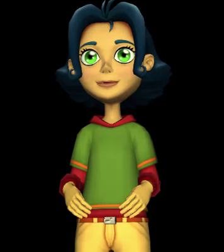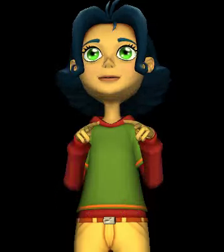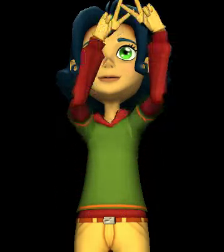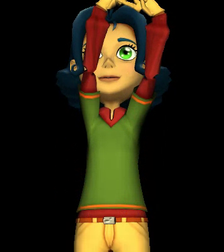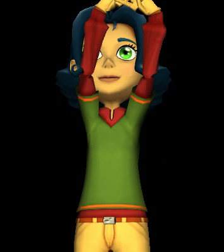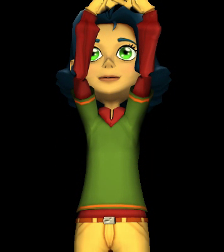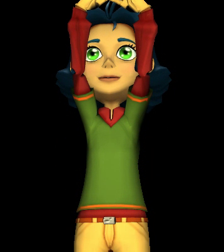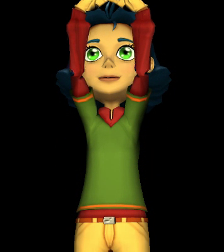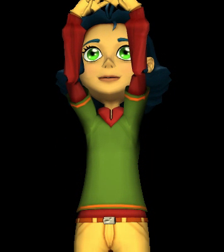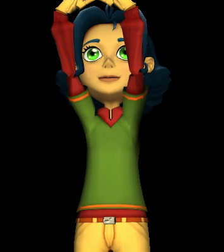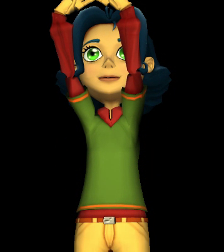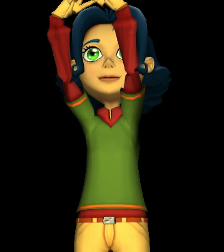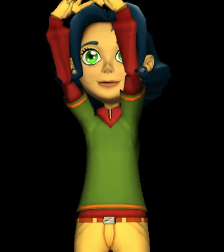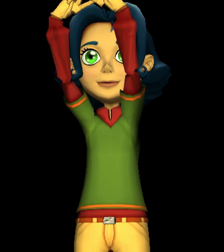نجمة